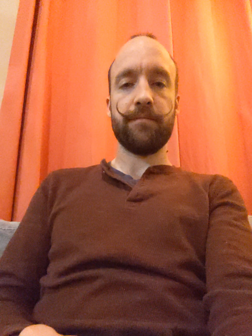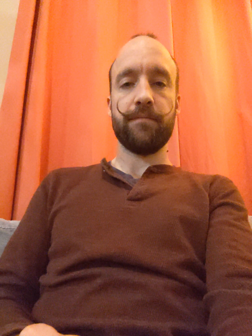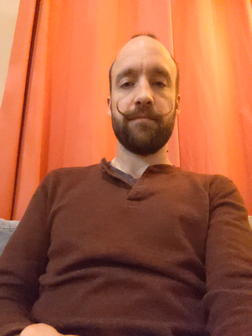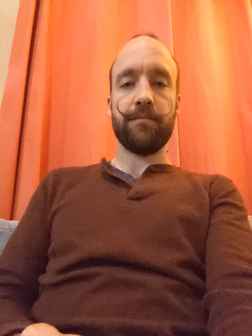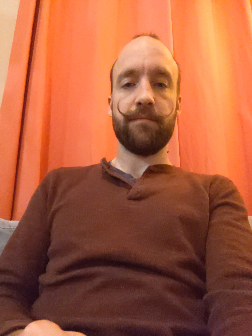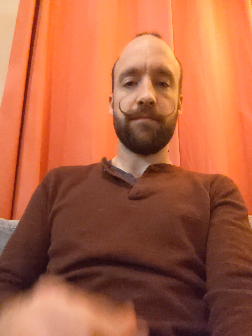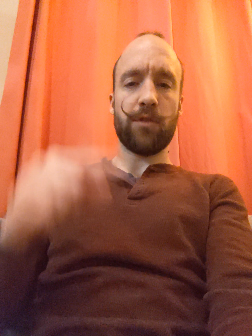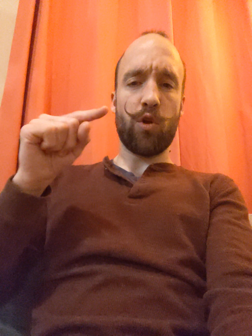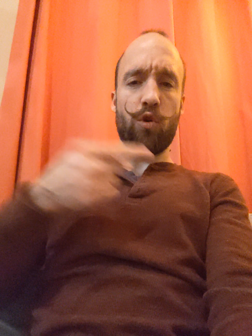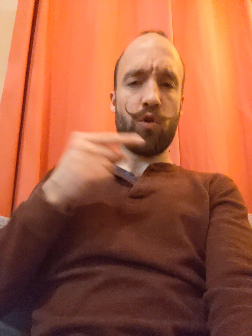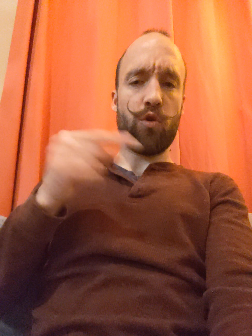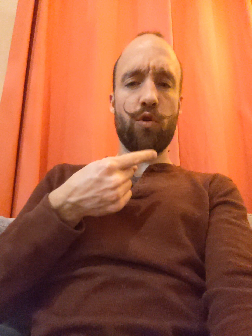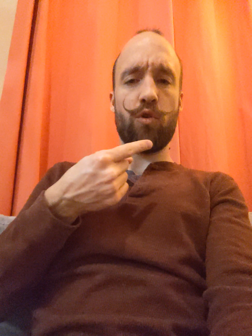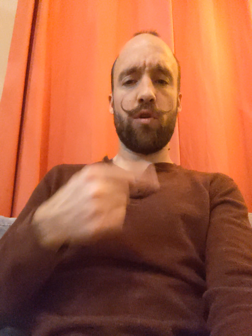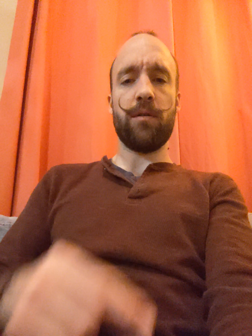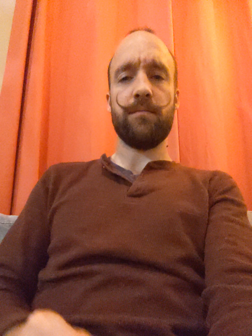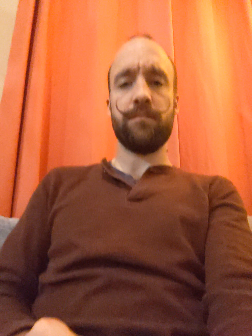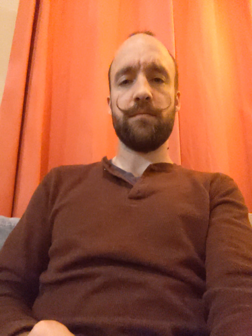owie